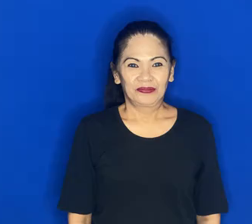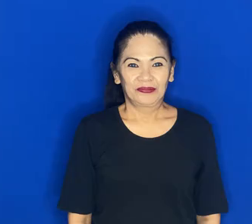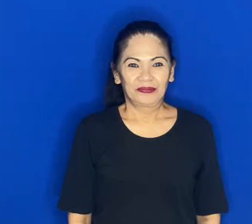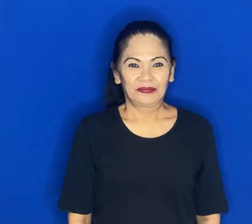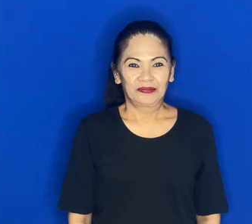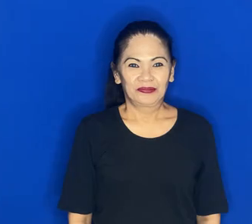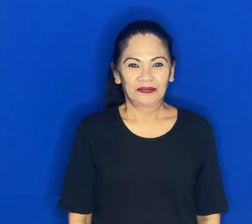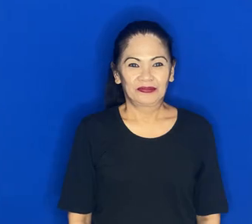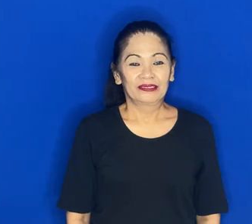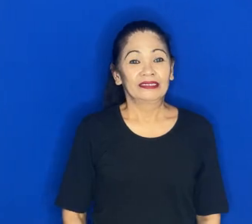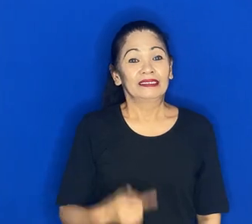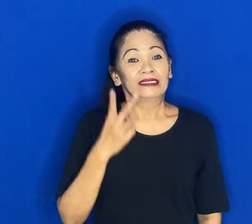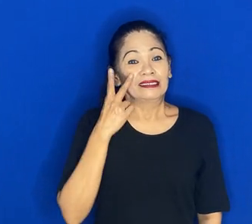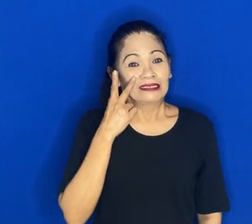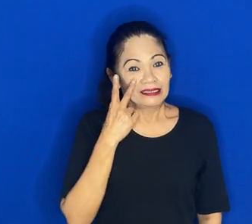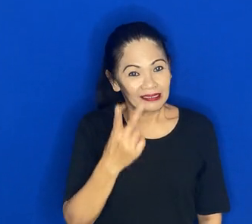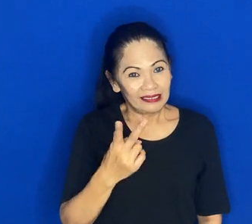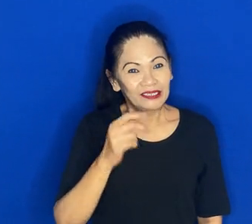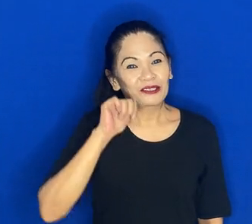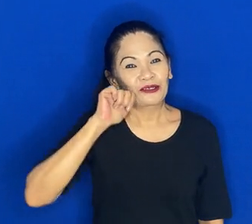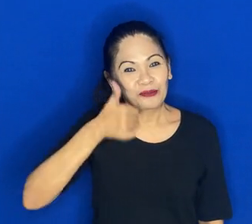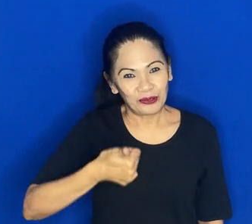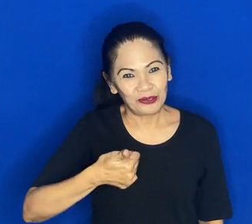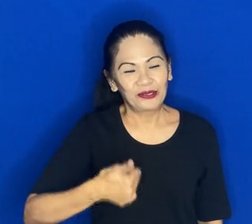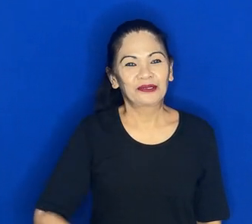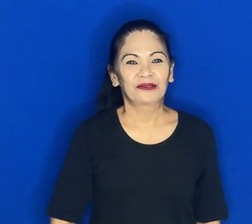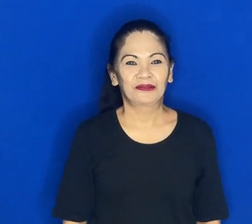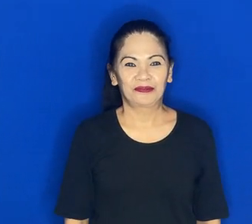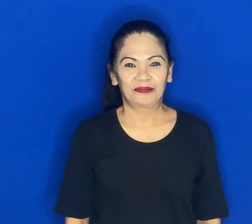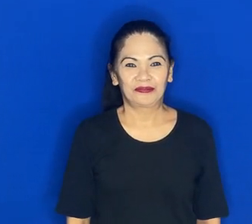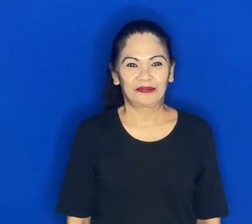see you tomorrow